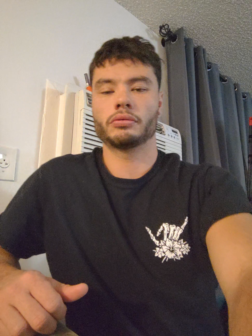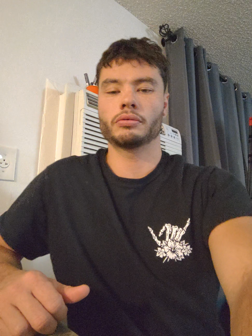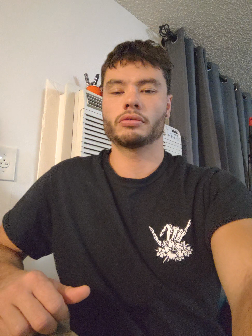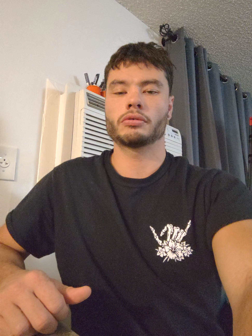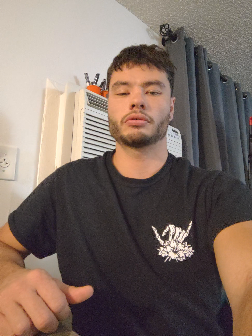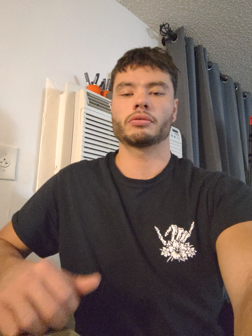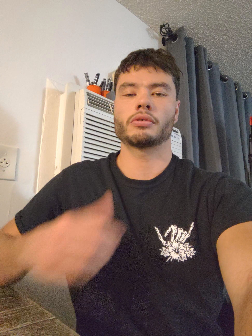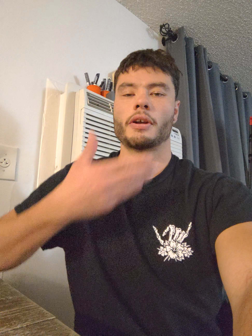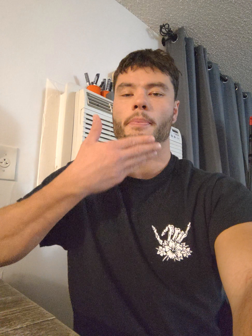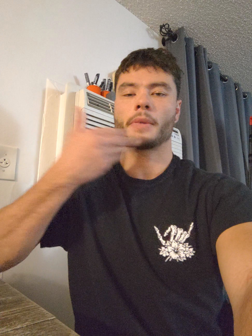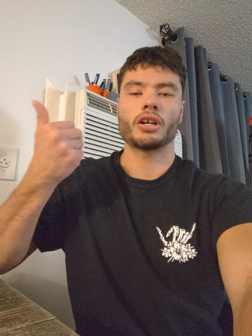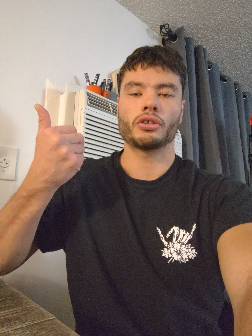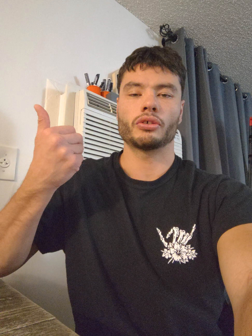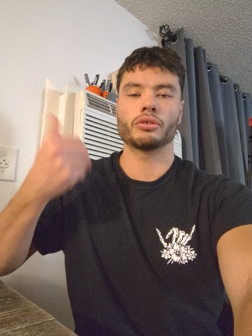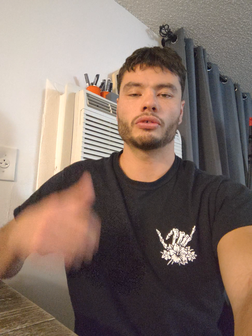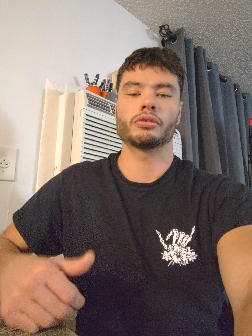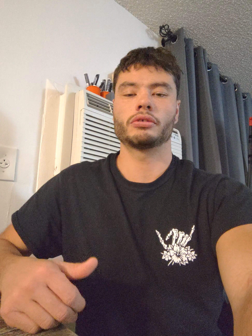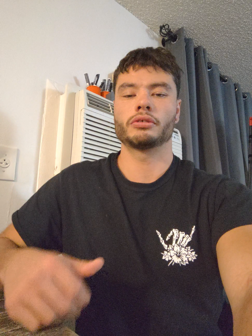better